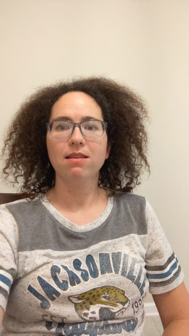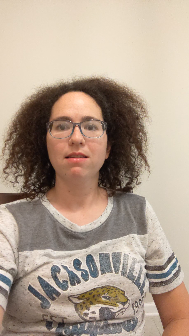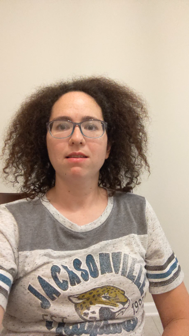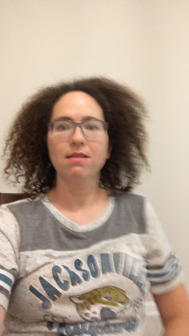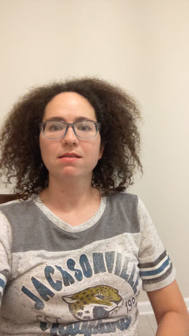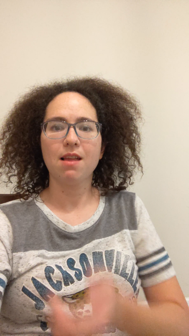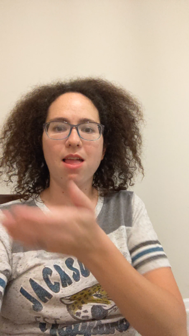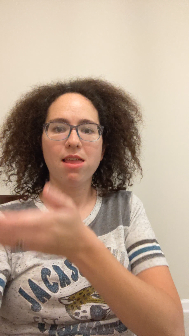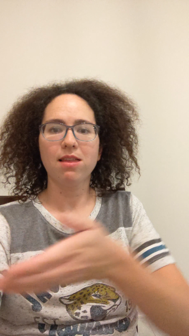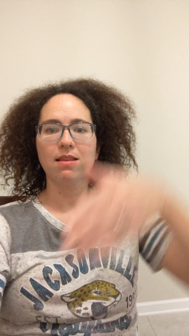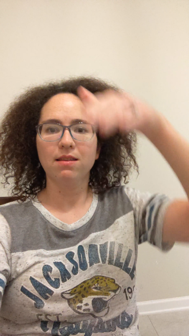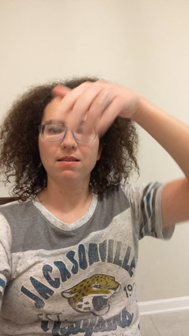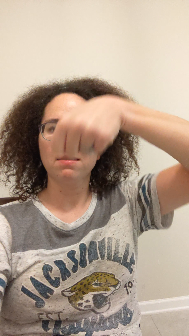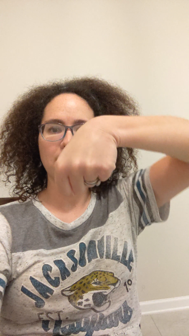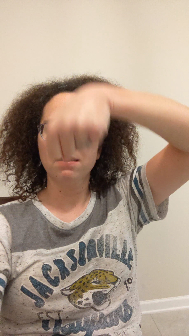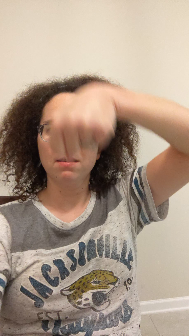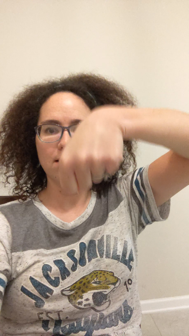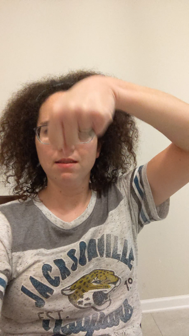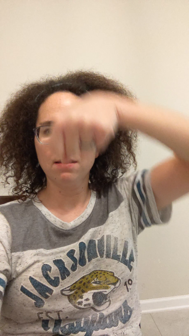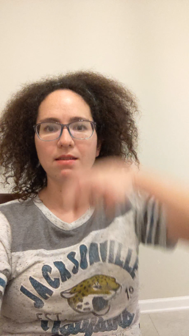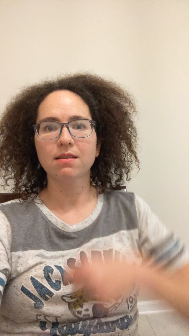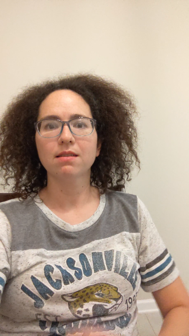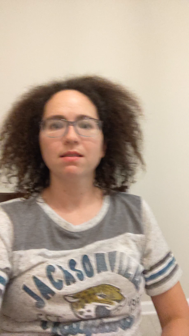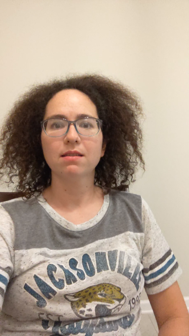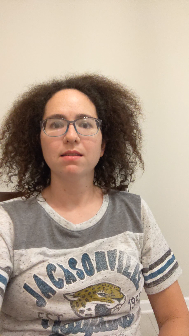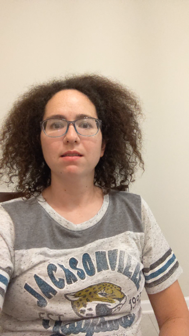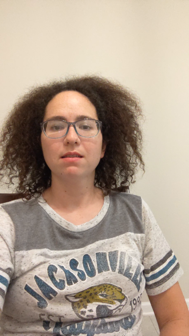basket